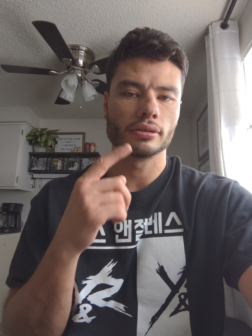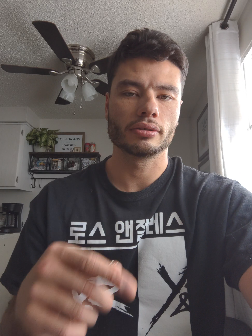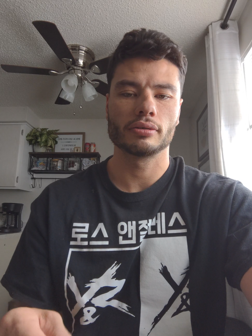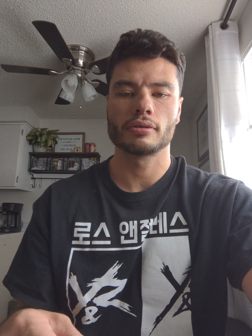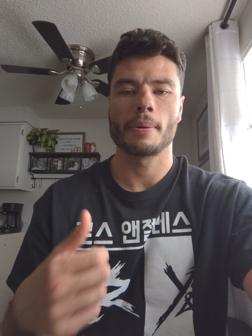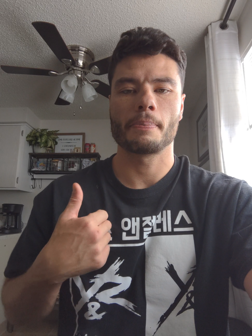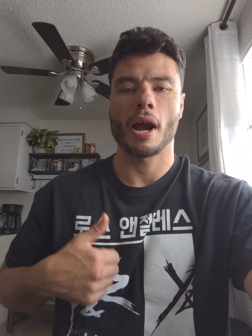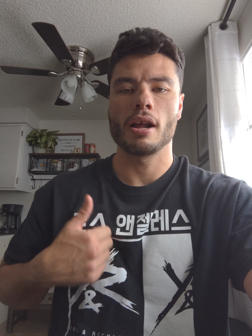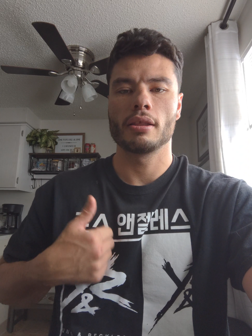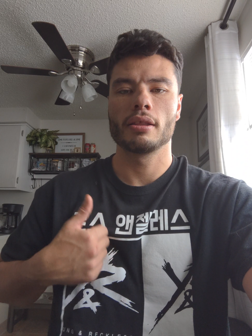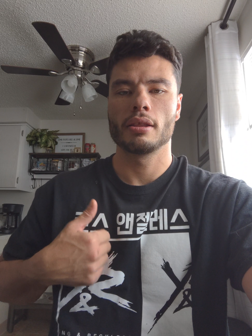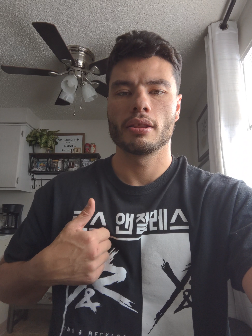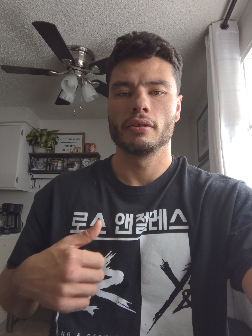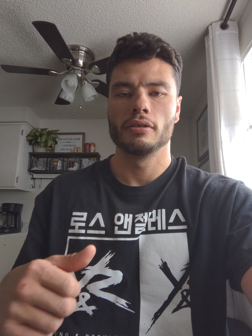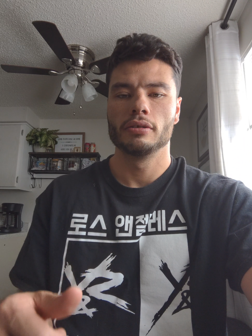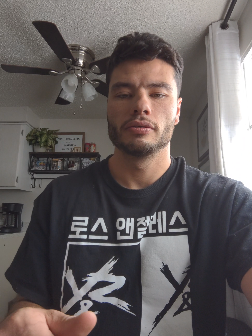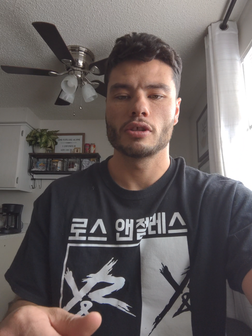bath